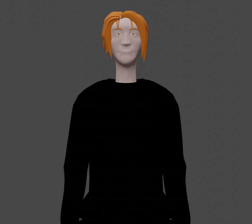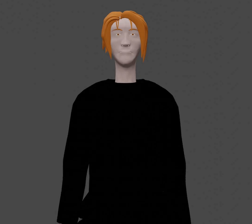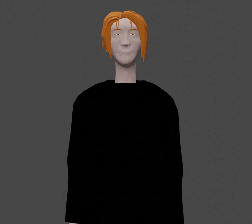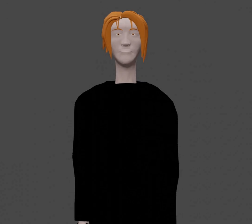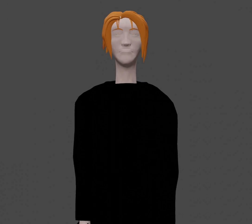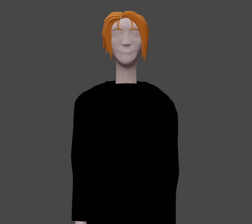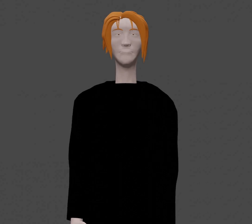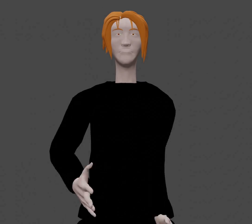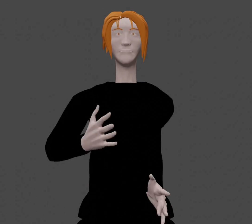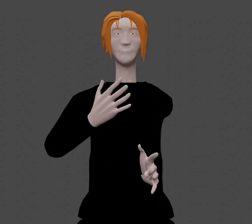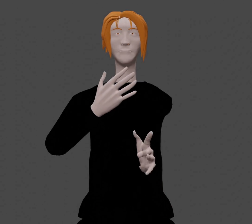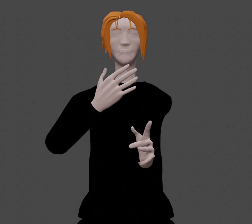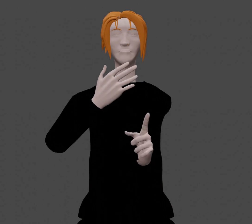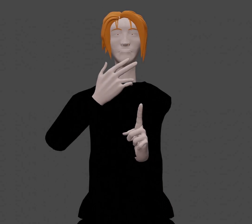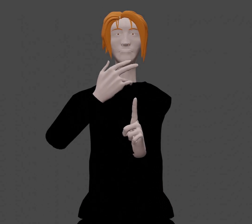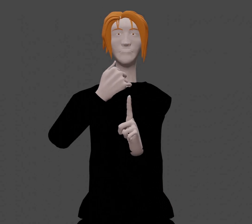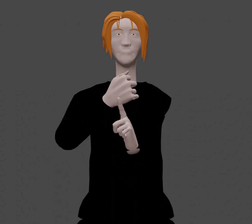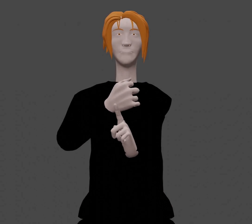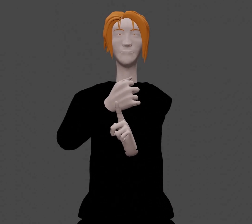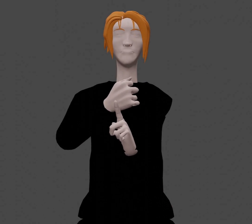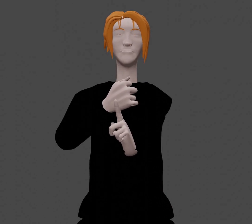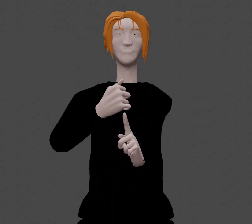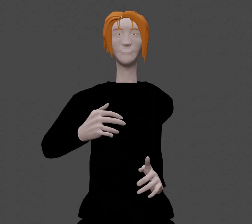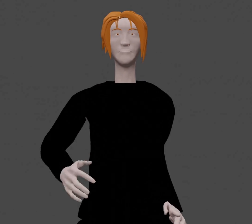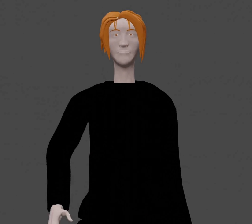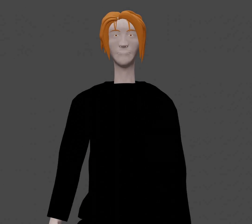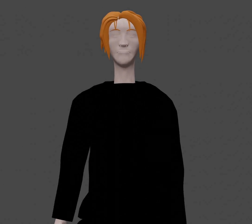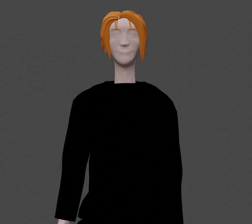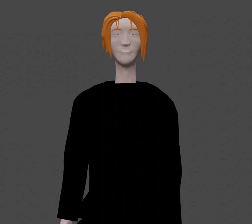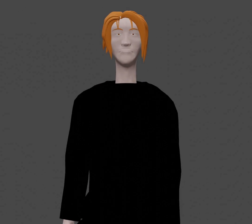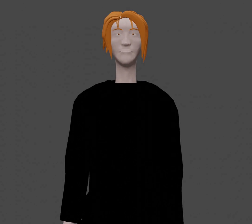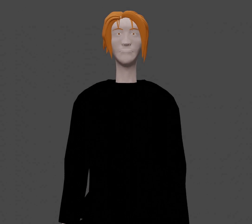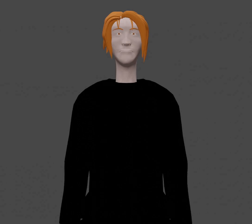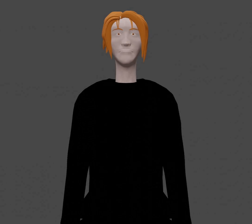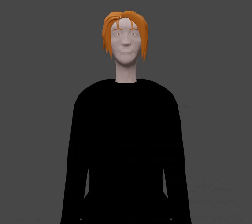Attack